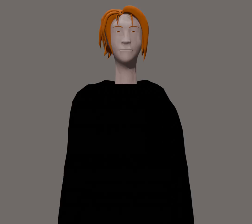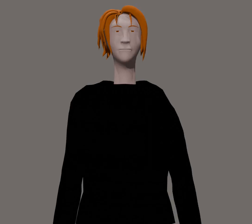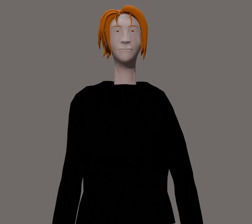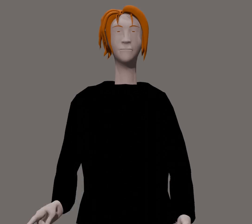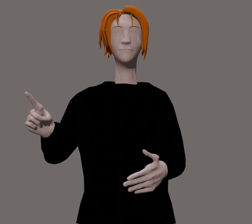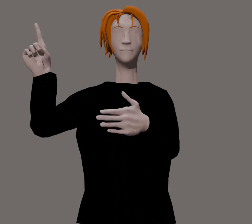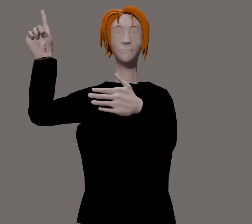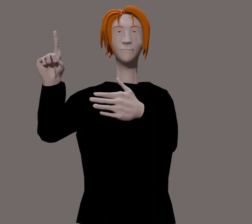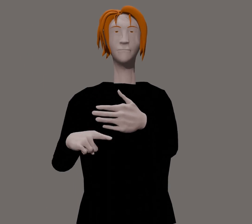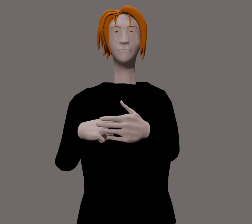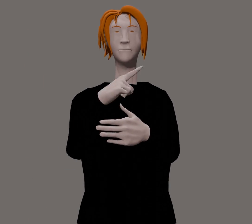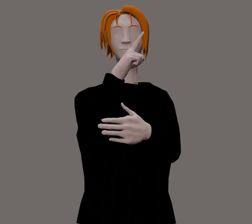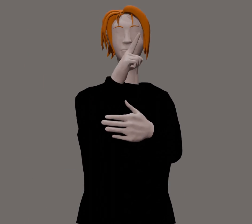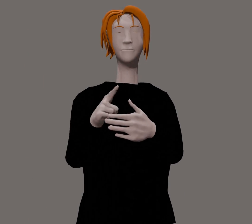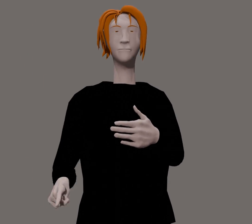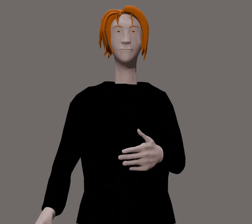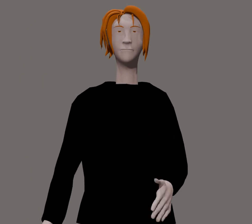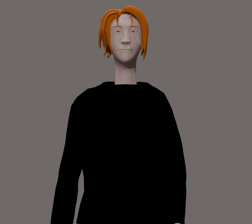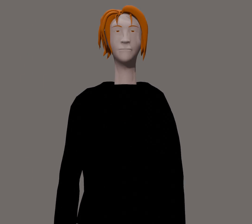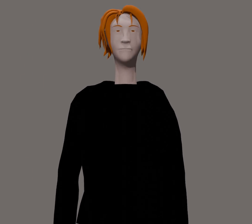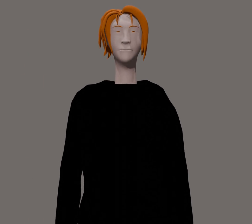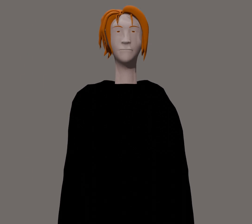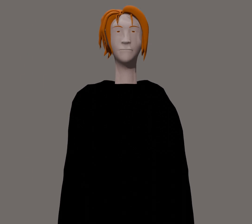Call Off